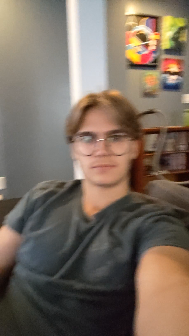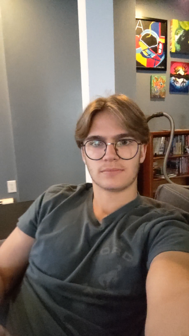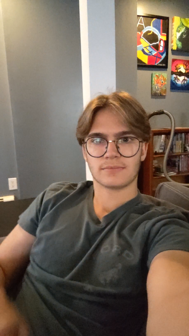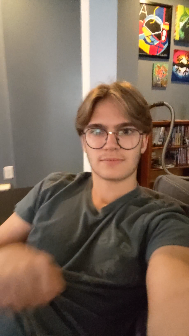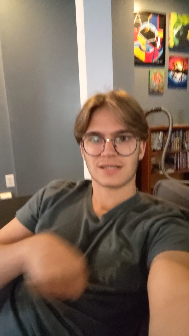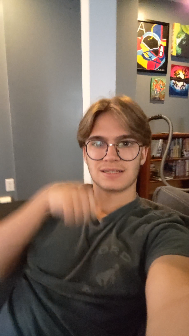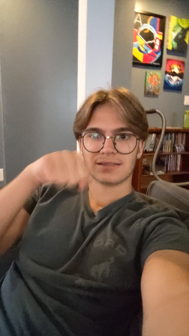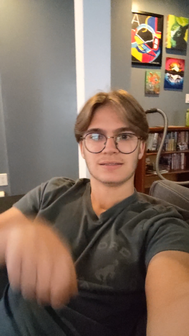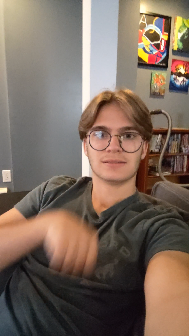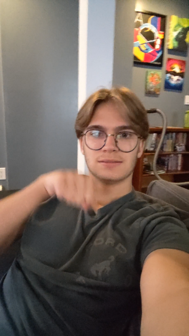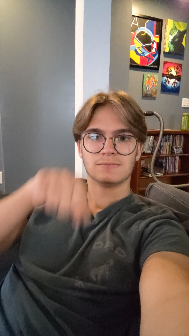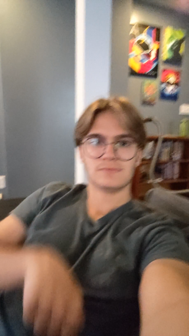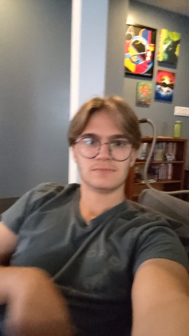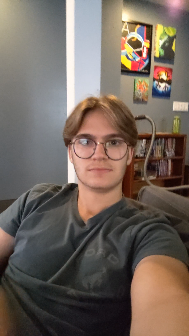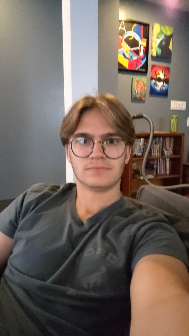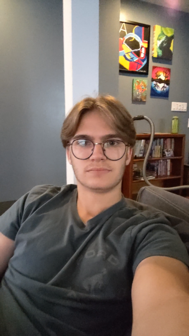bicycle